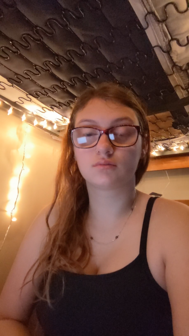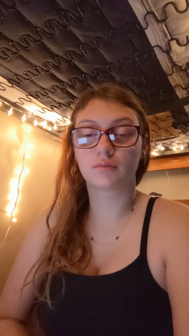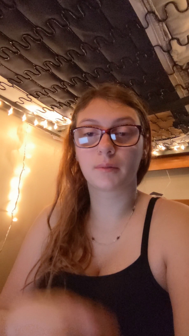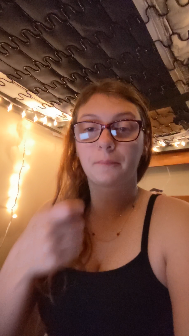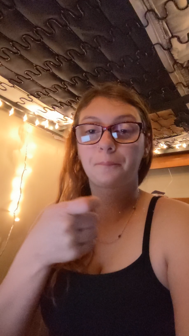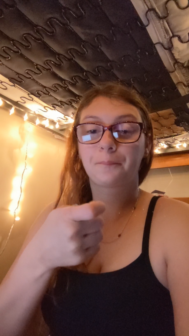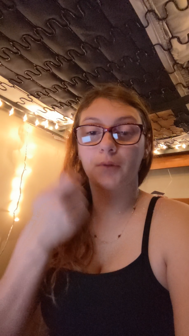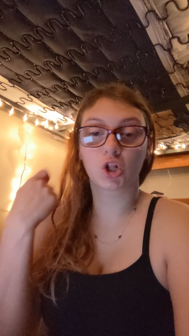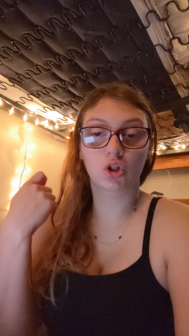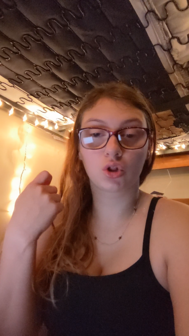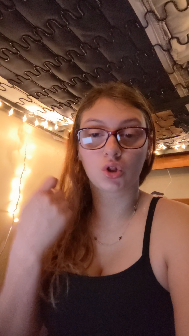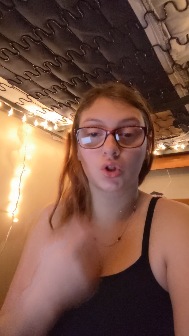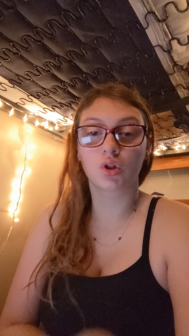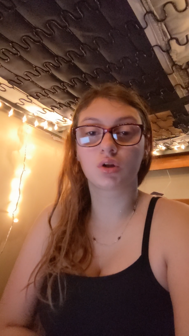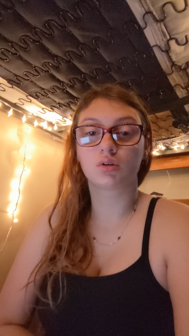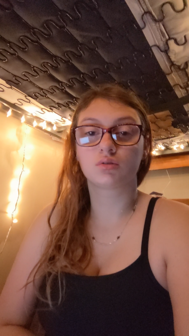pull